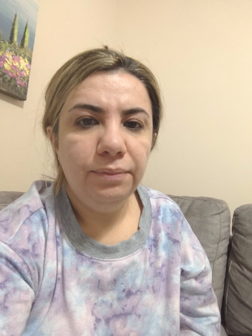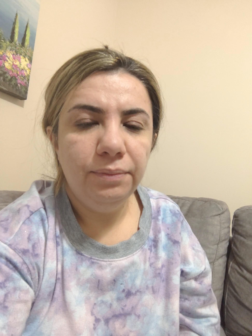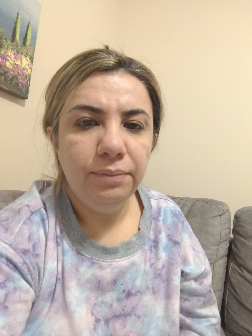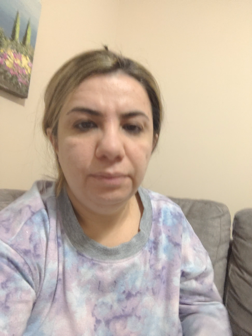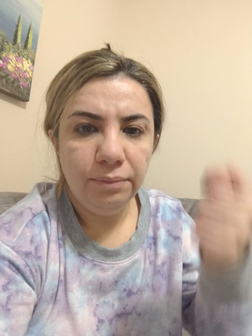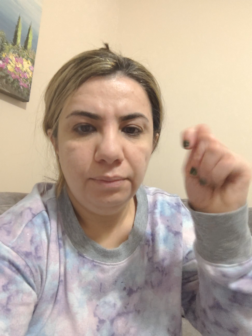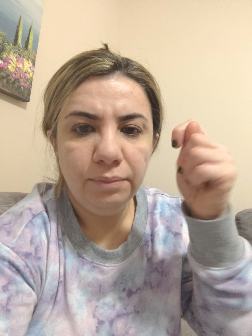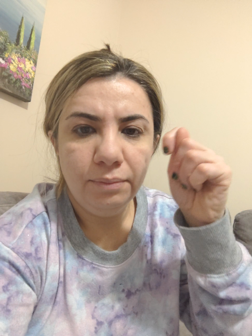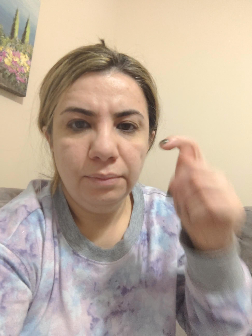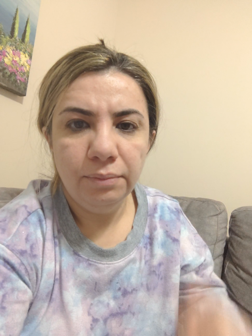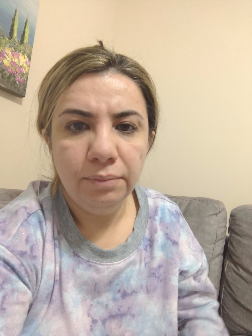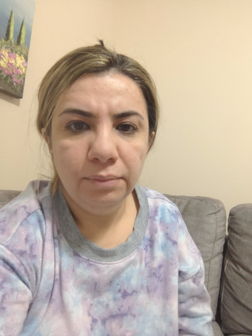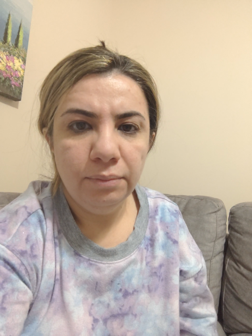toy